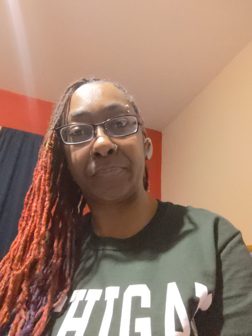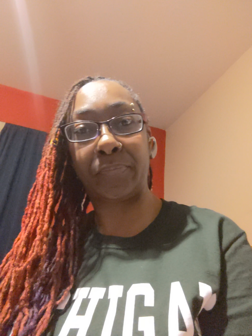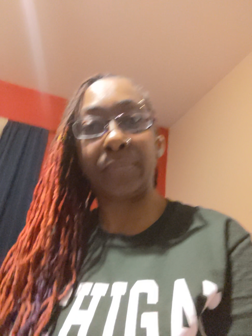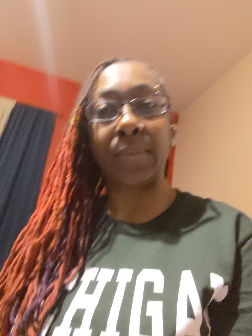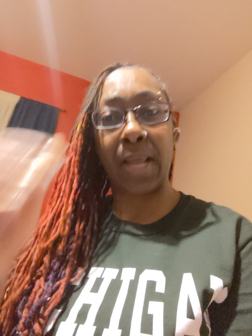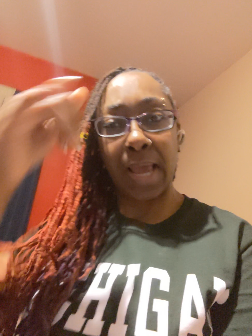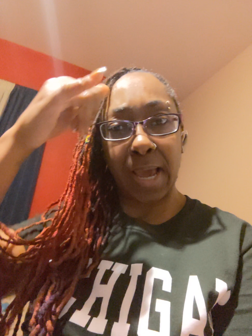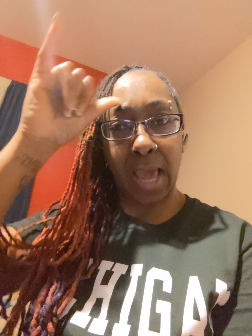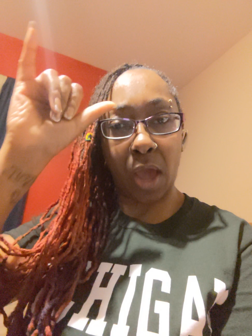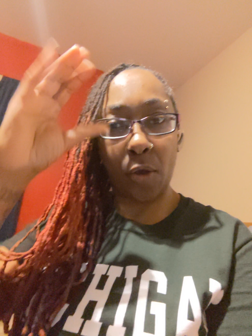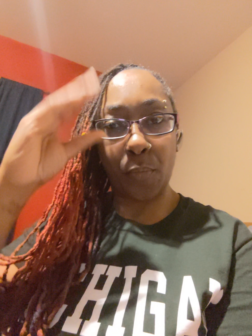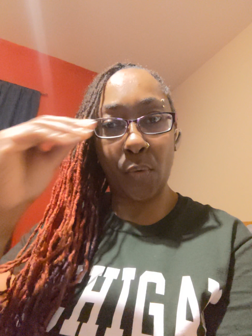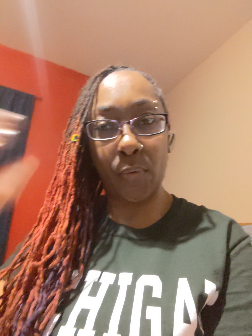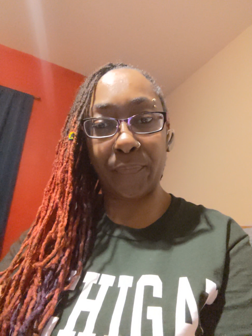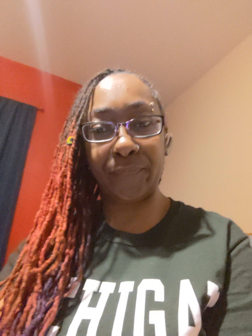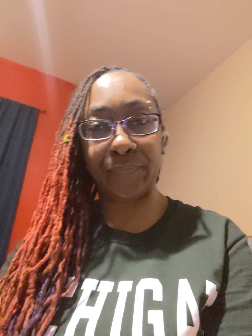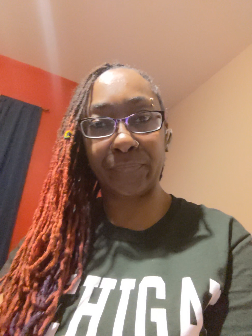cowboy